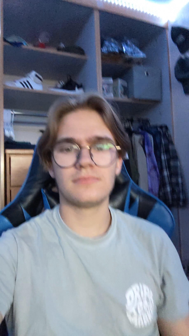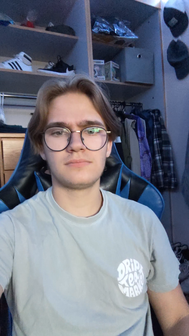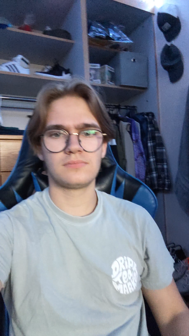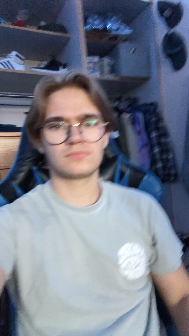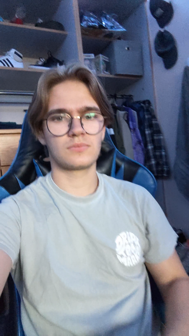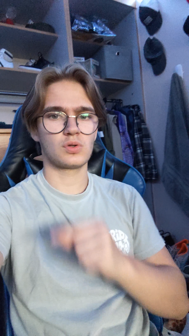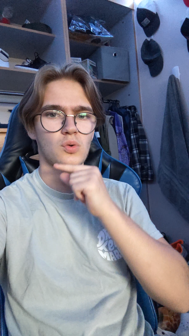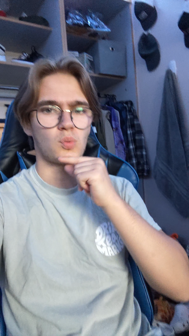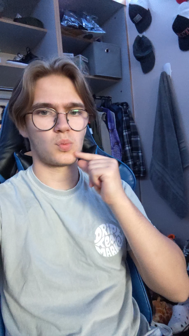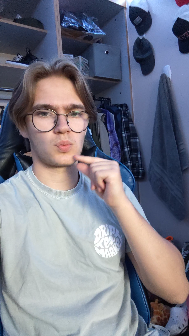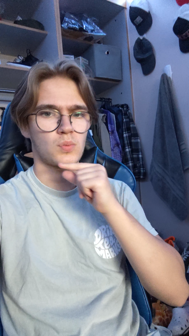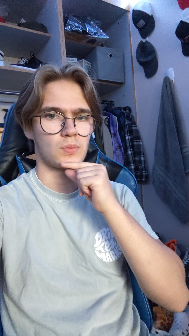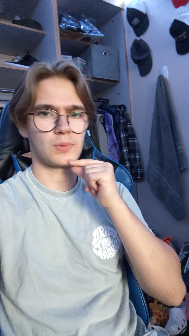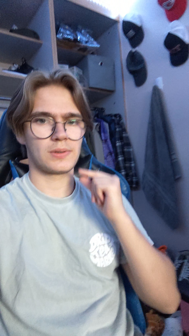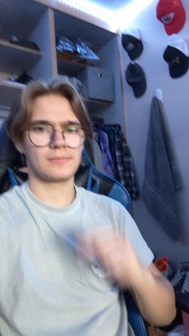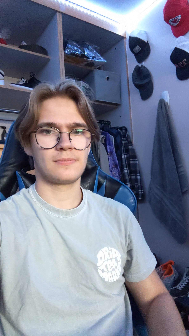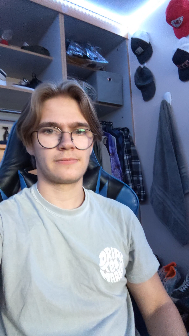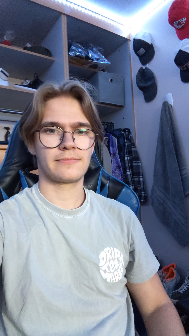glue